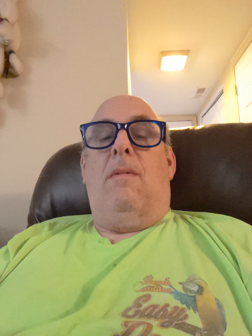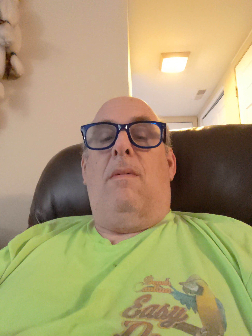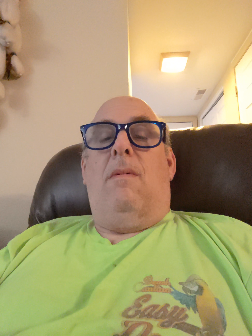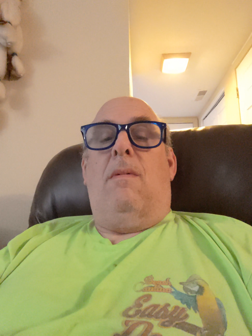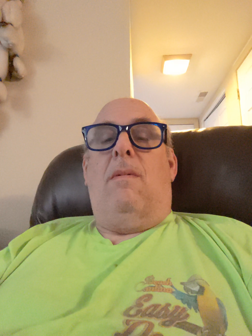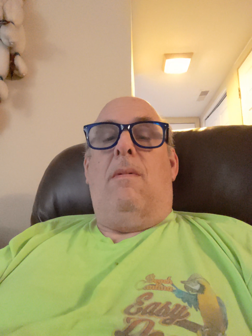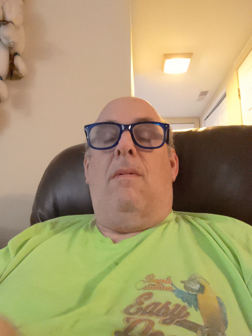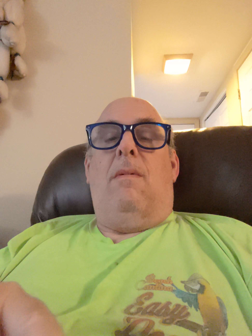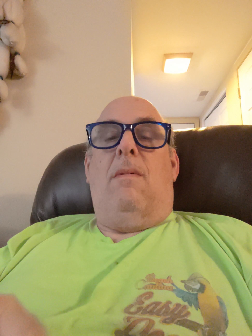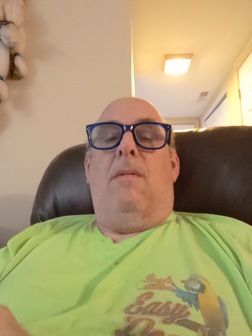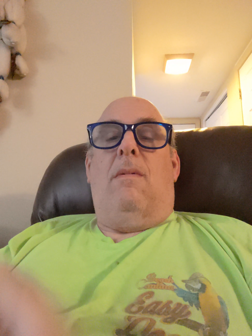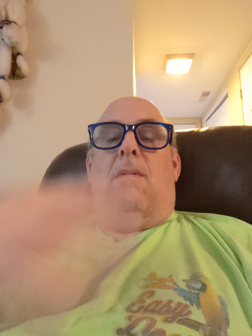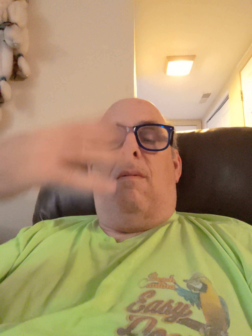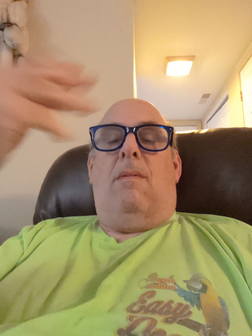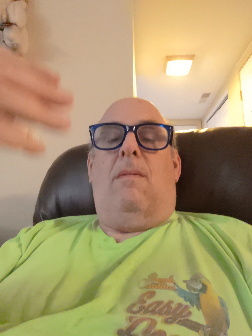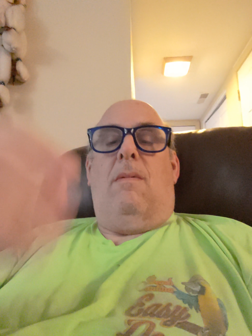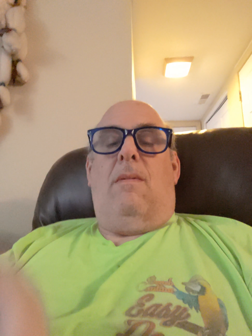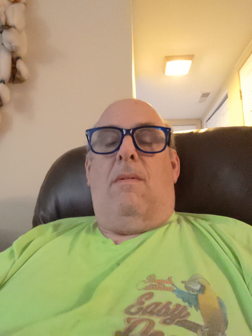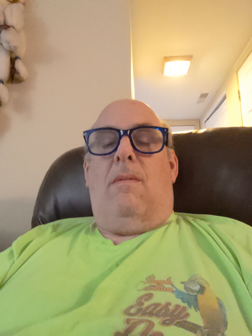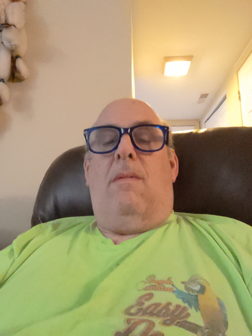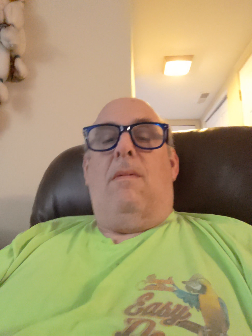outside